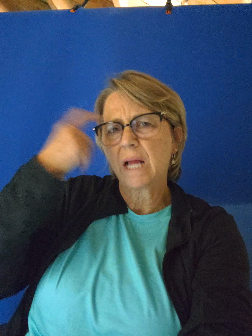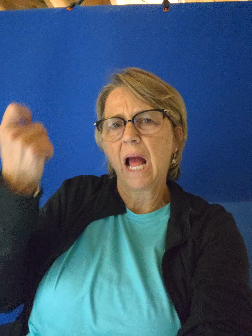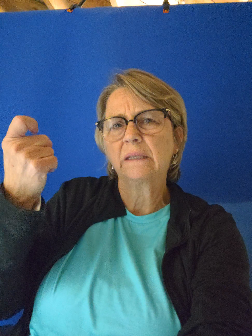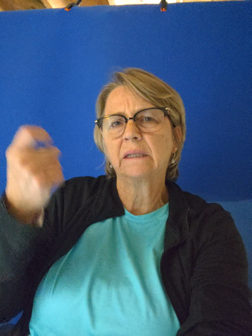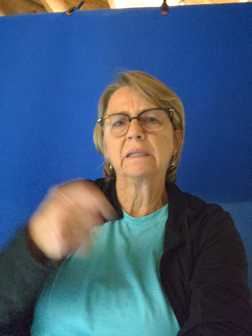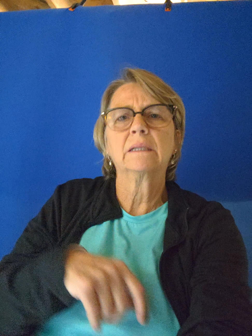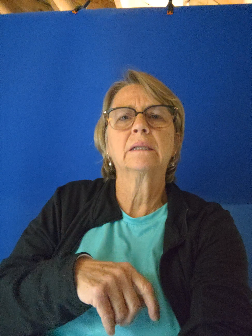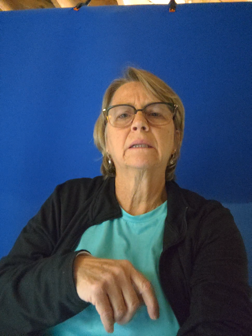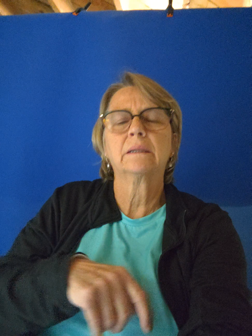because